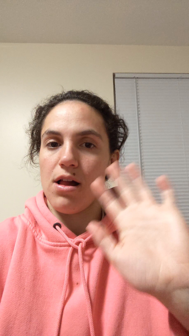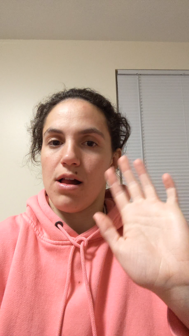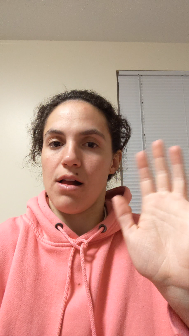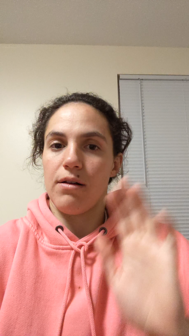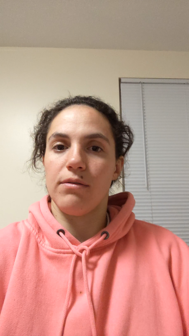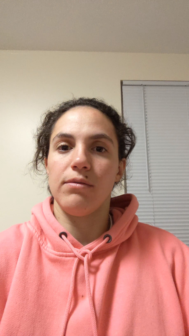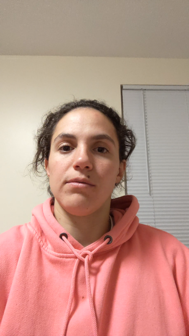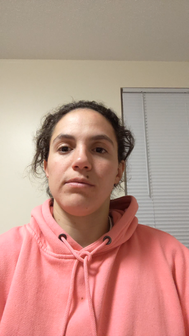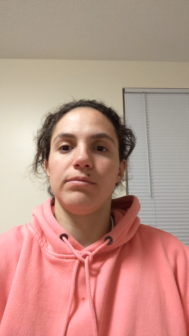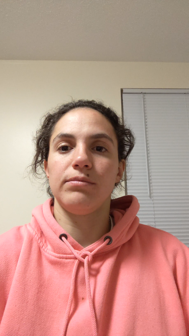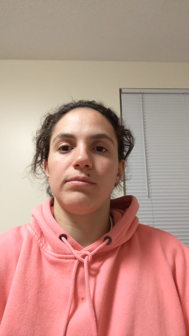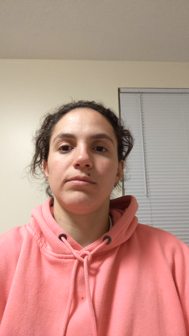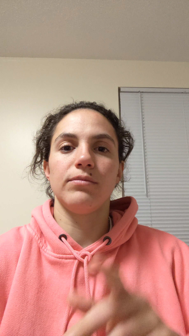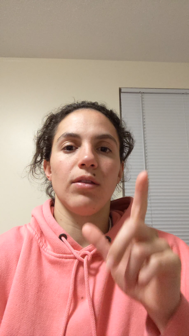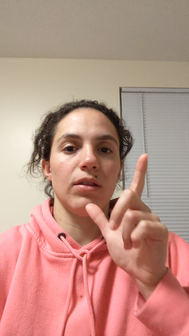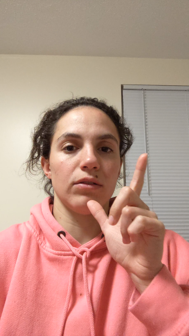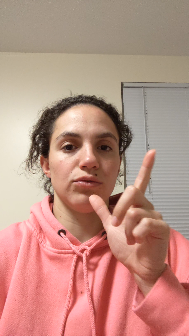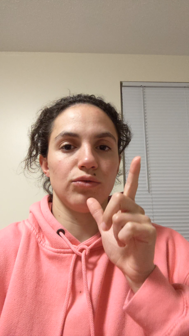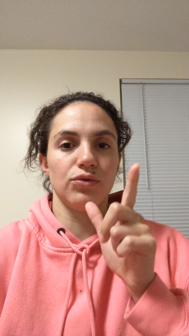lunch